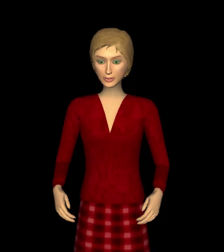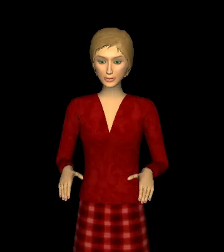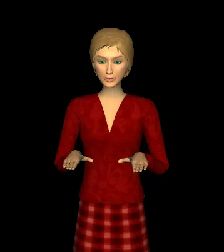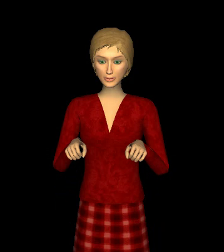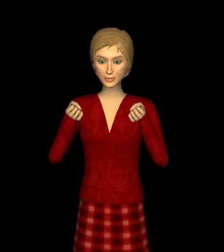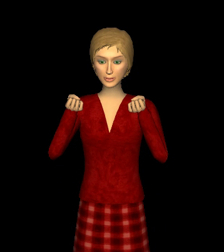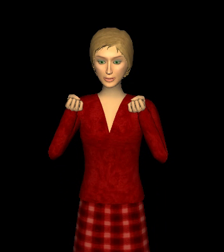ينقذ